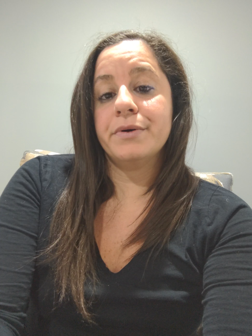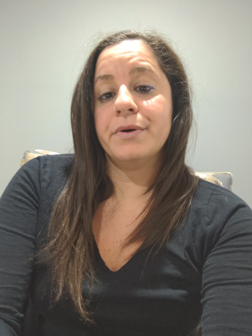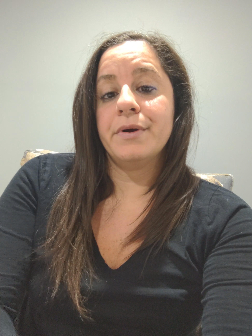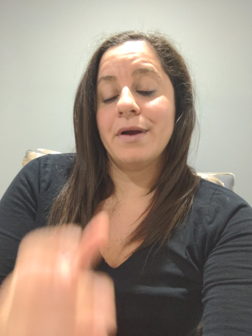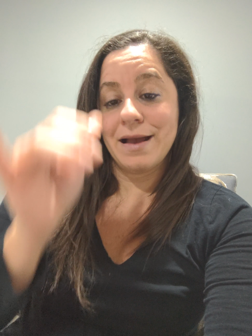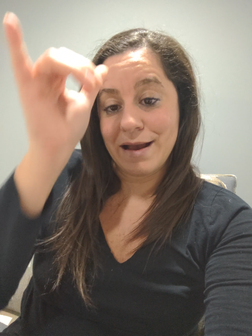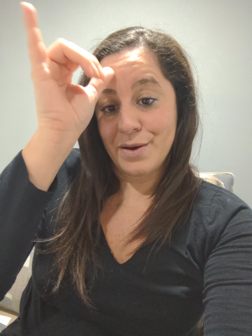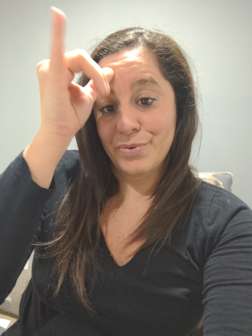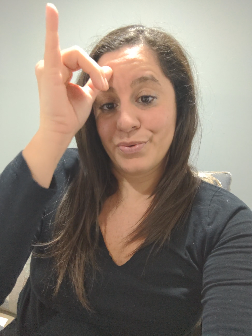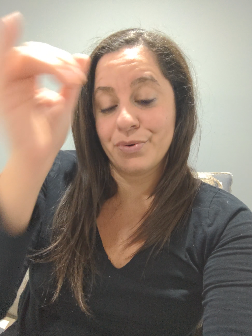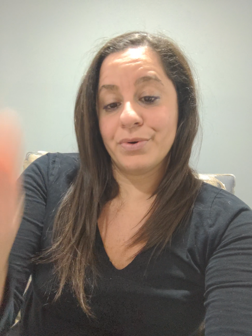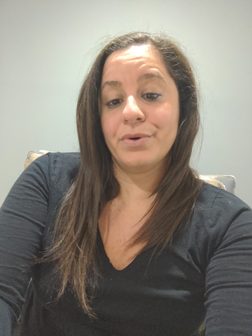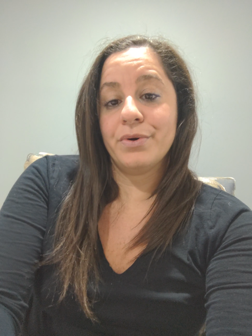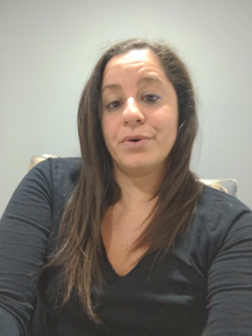cow